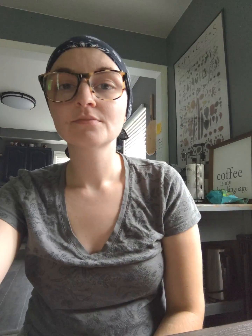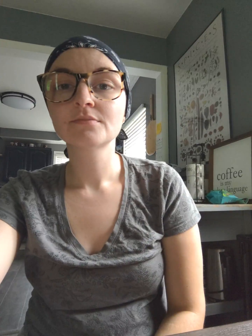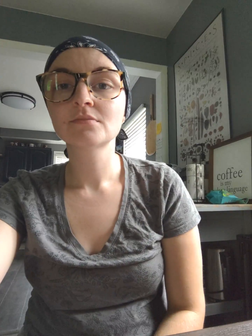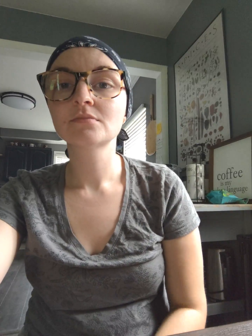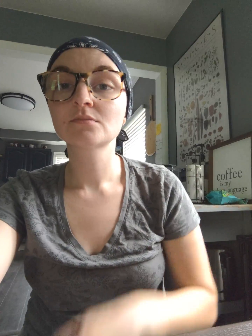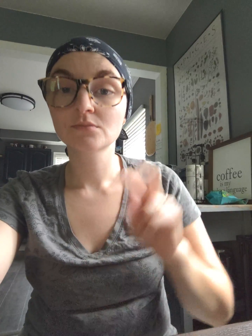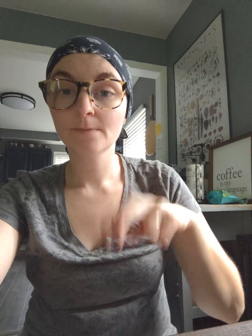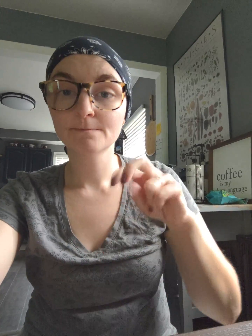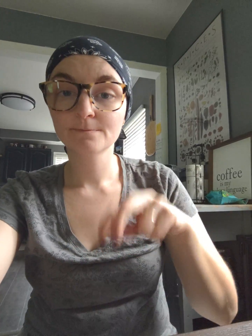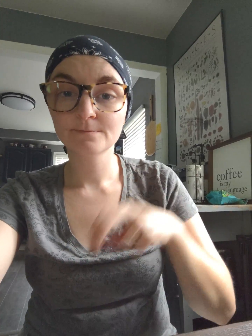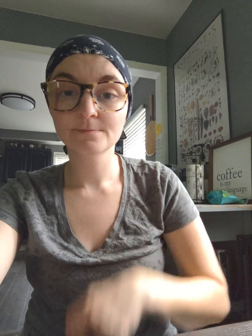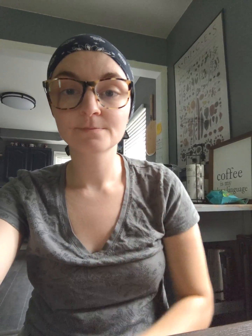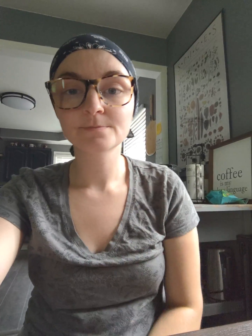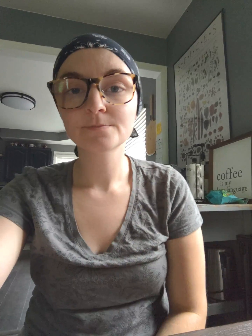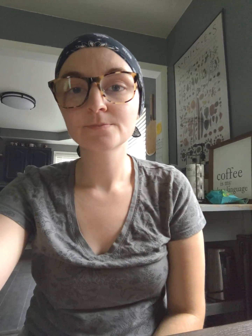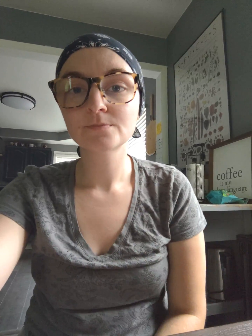potato